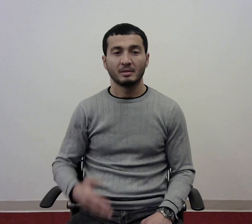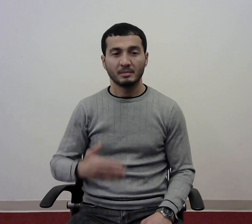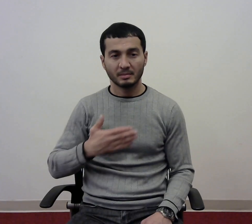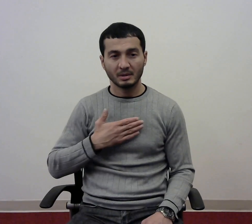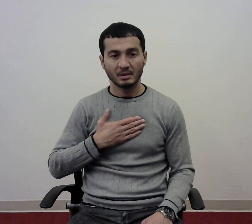mən